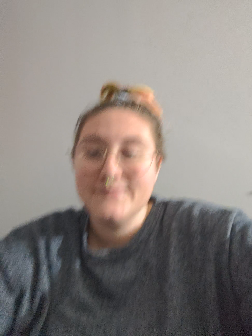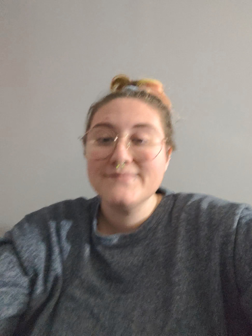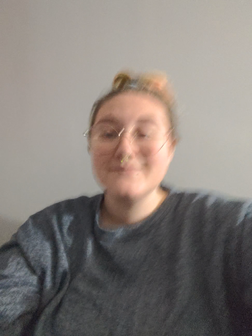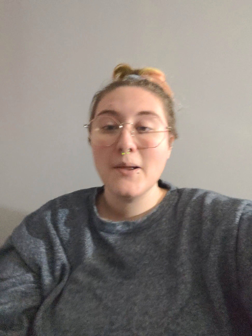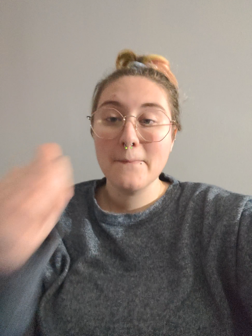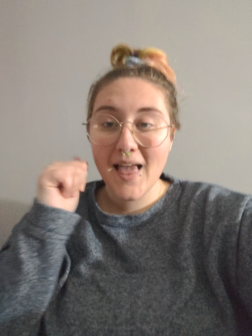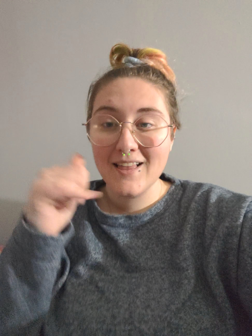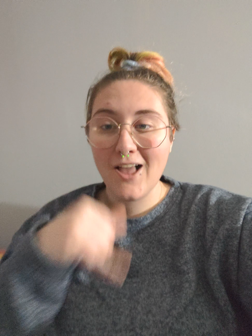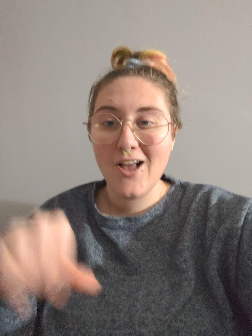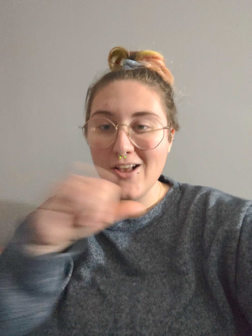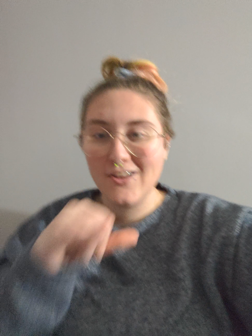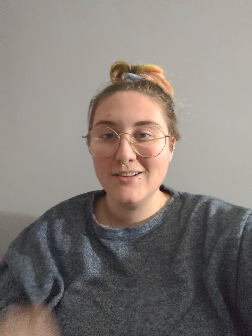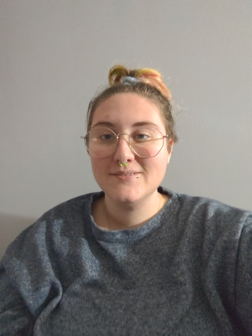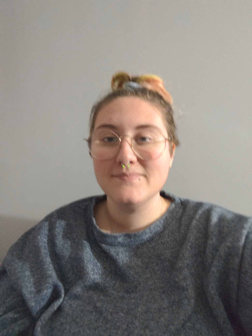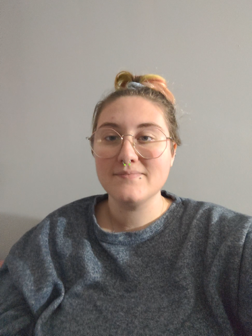backyard